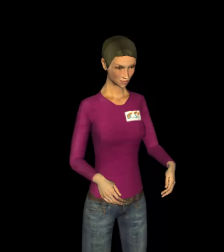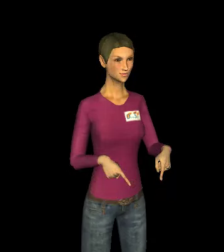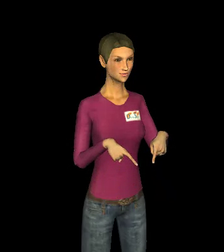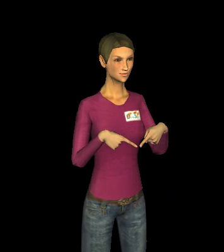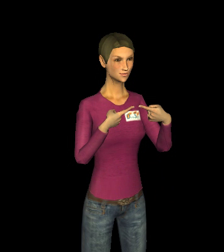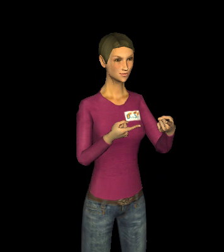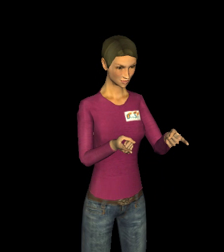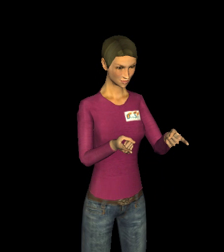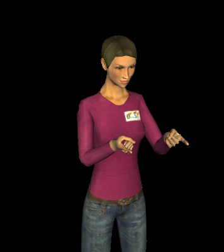يذهب